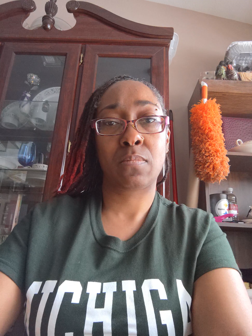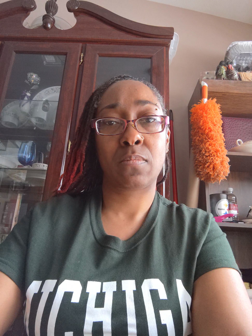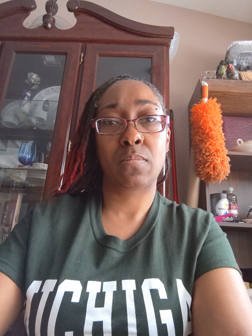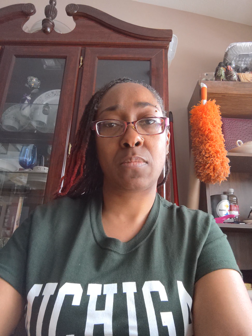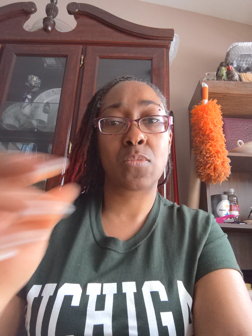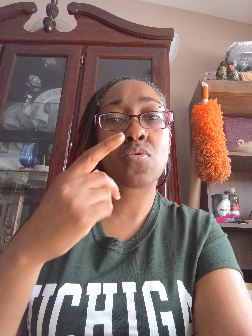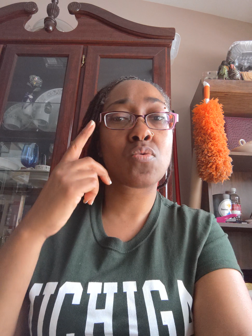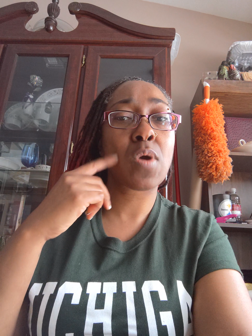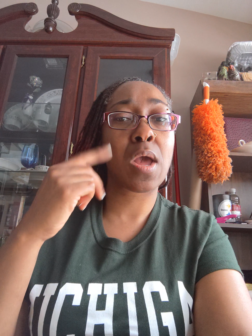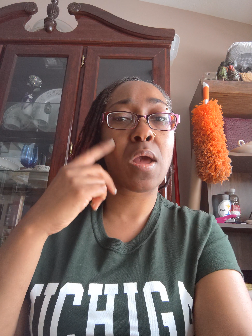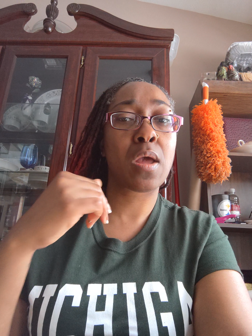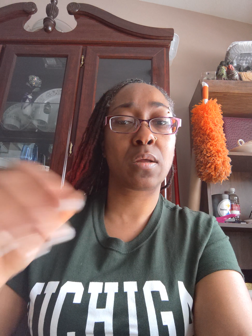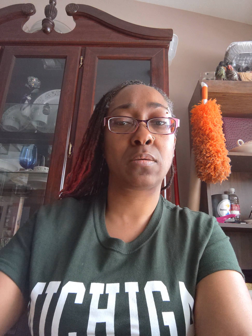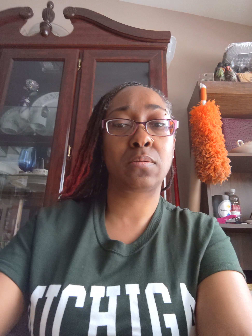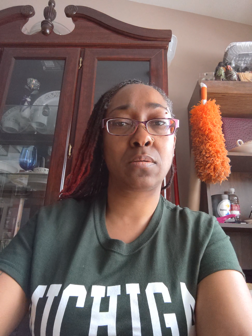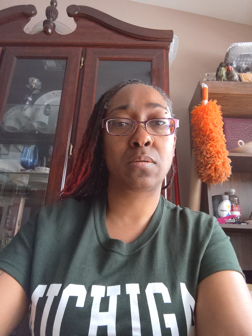cry